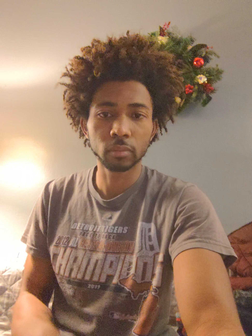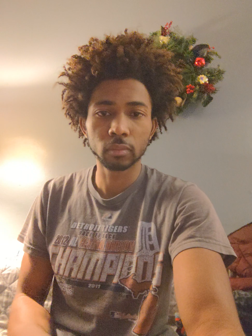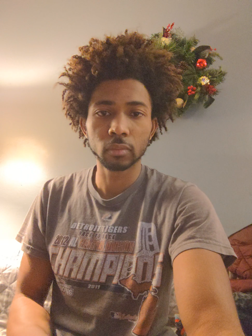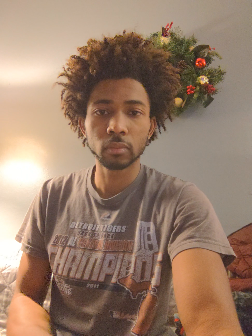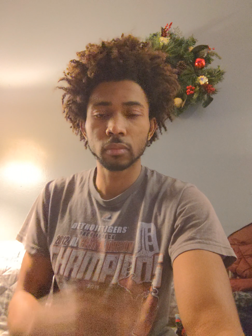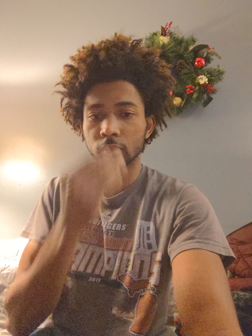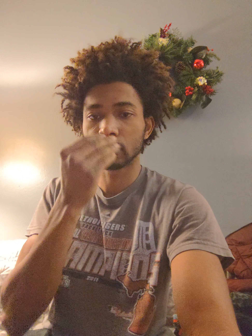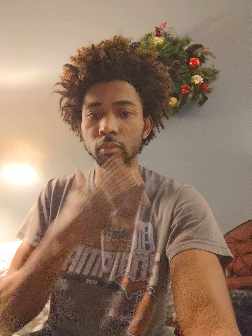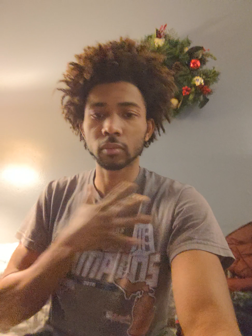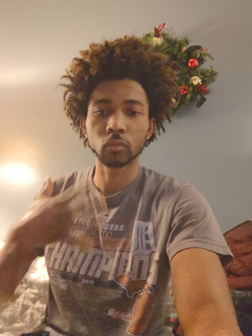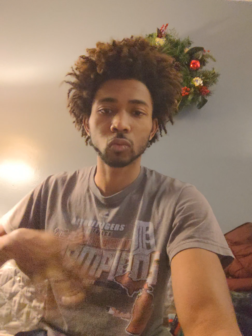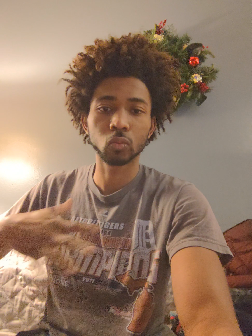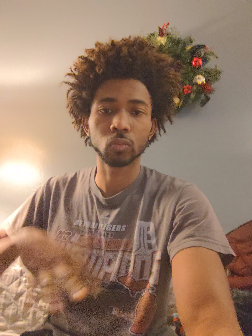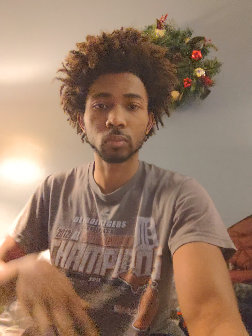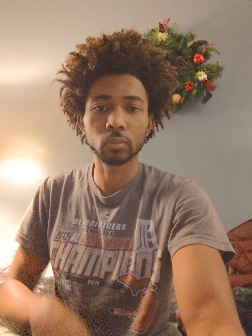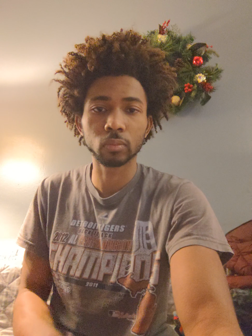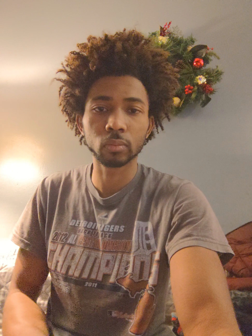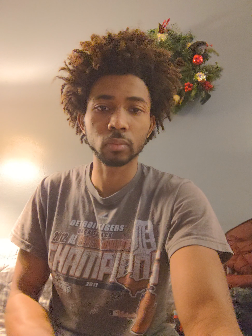pajamas